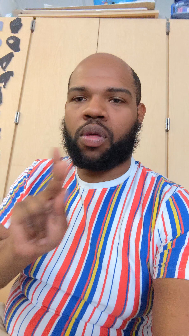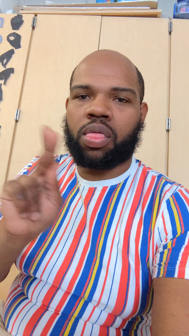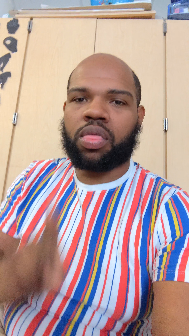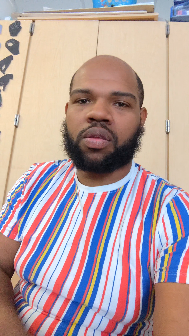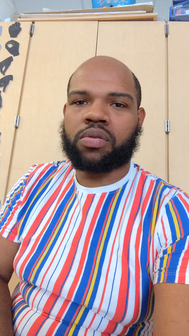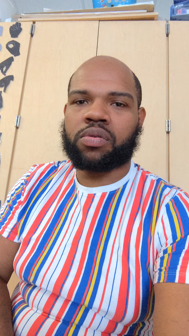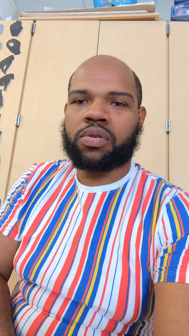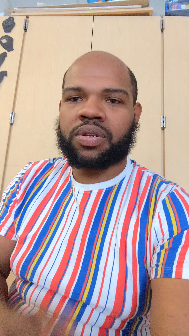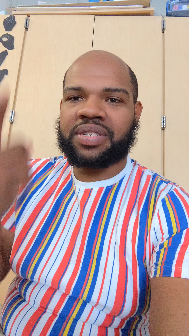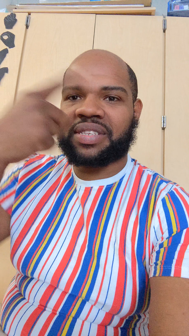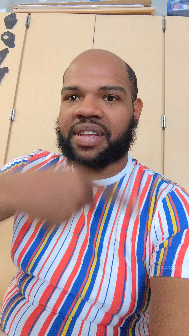day